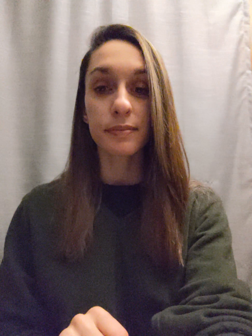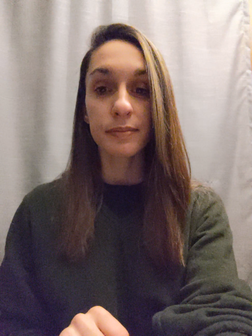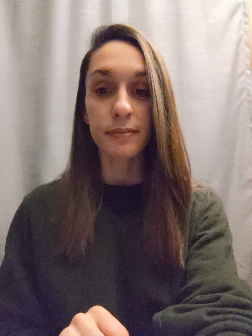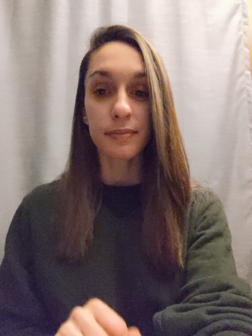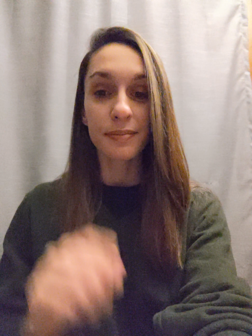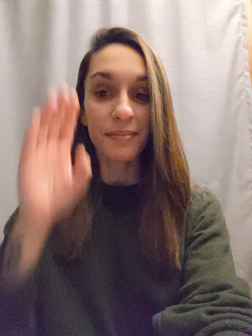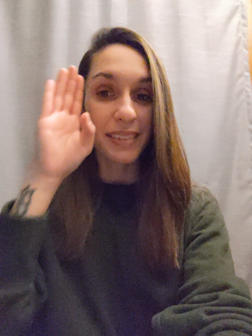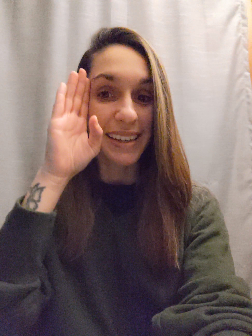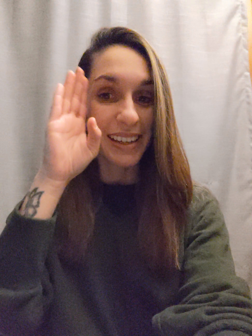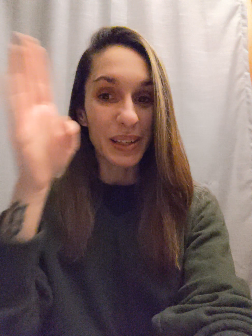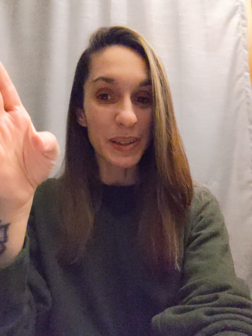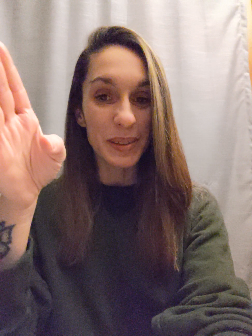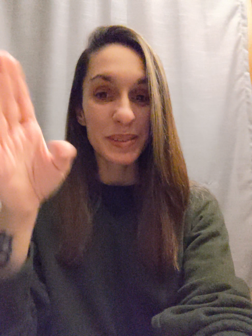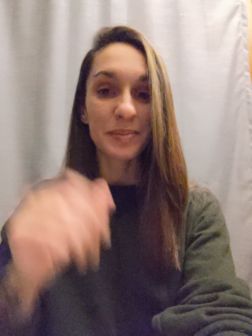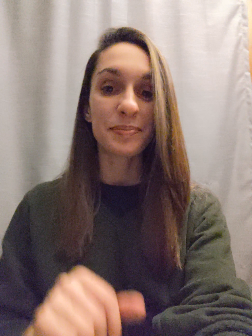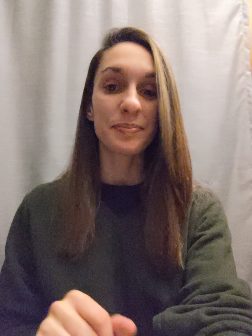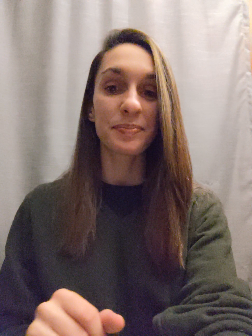hello